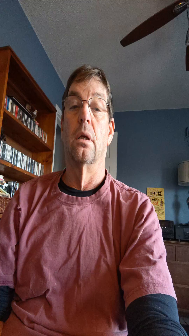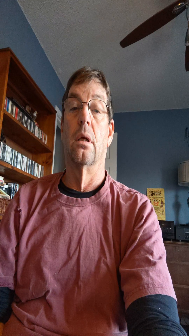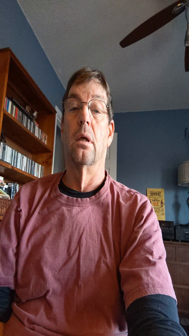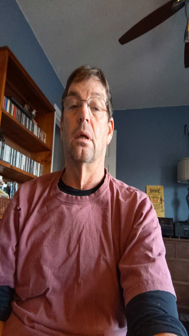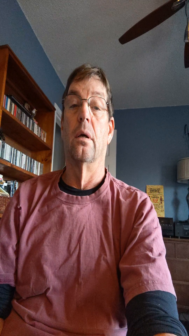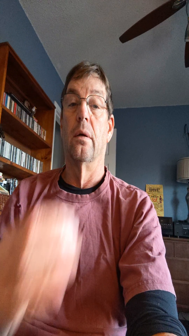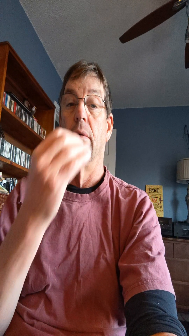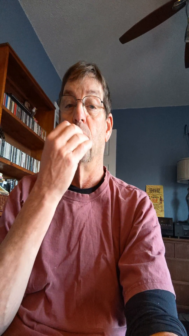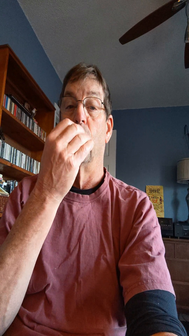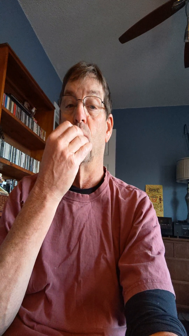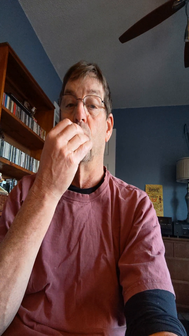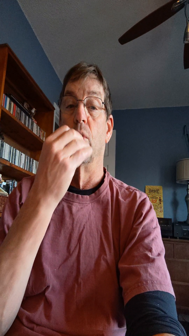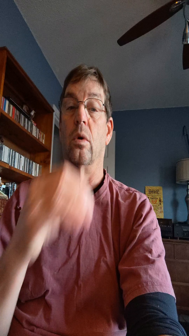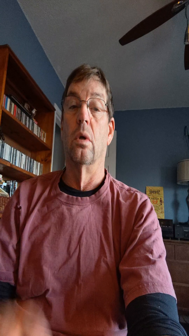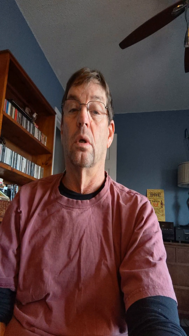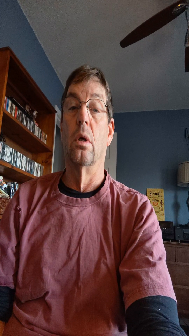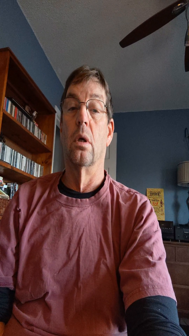food